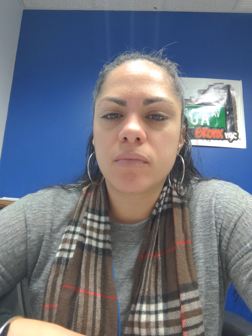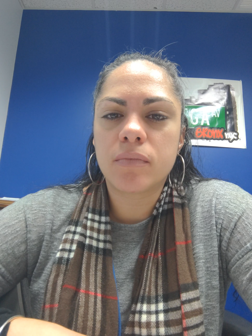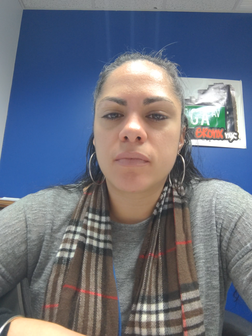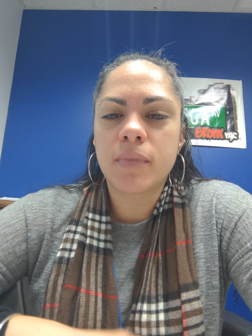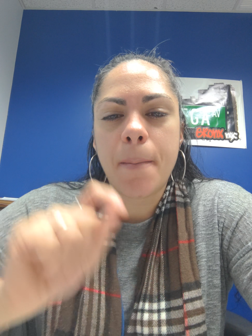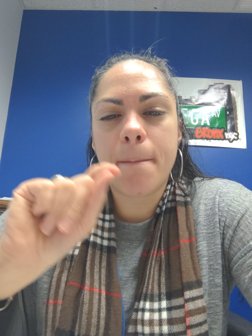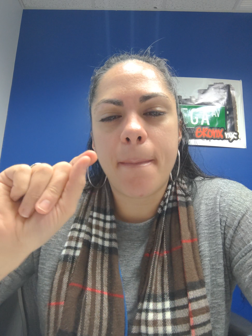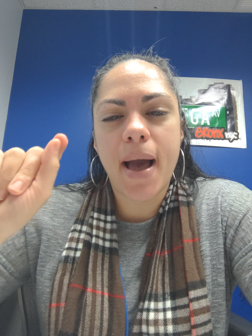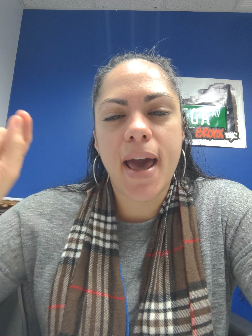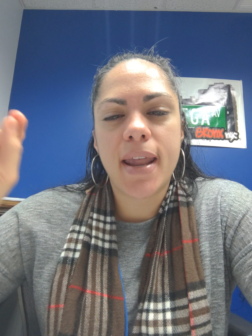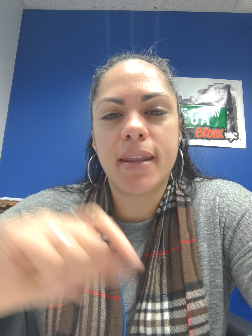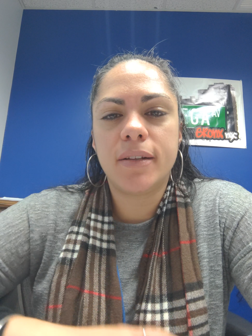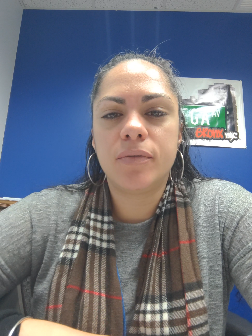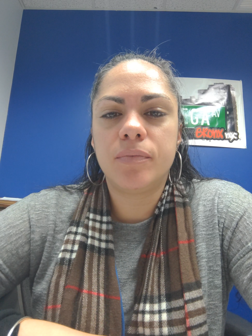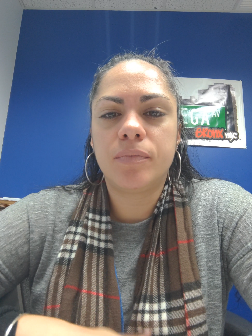pen